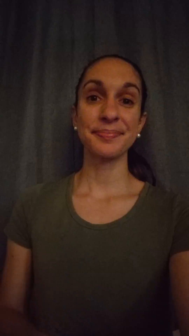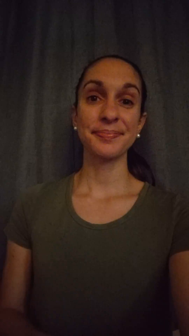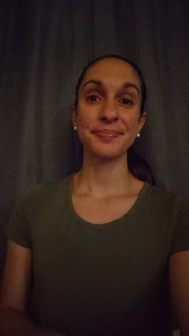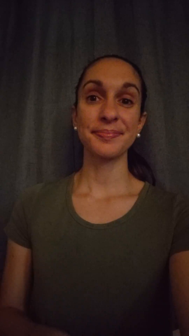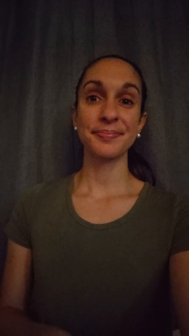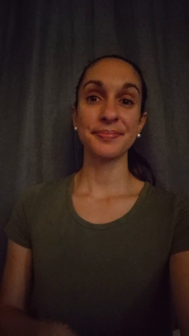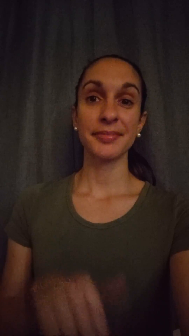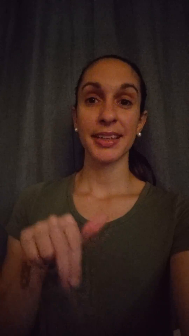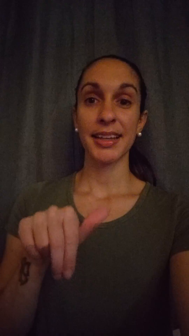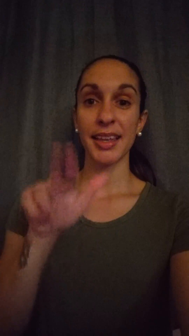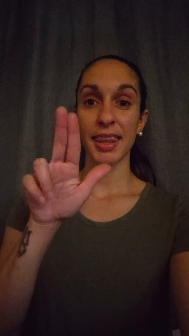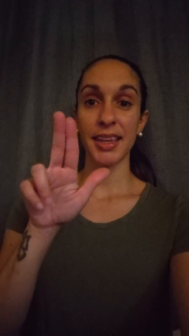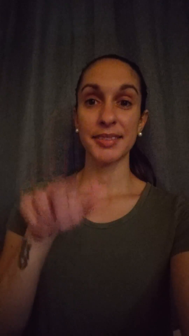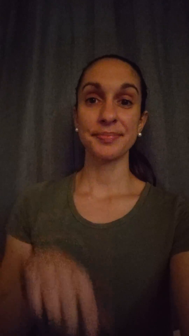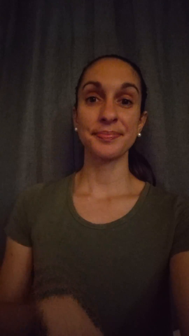lick